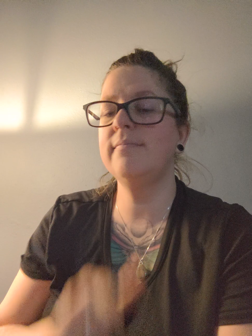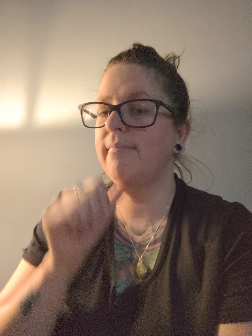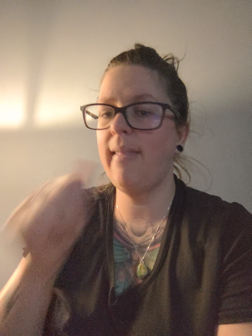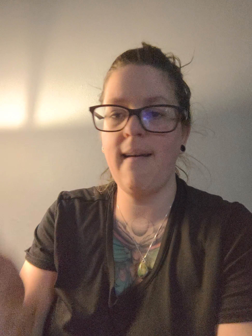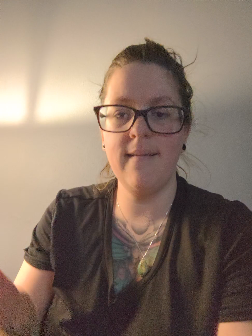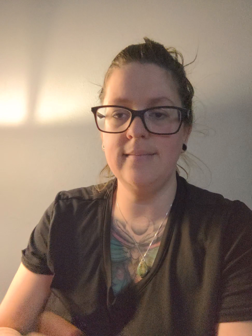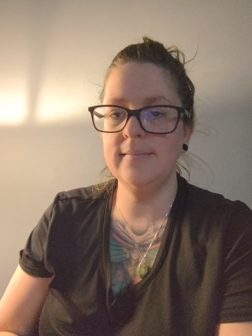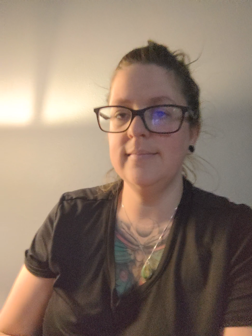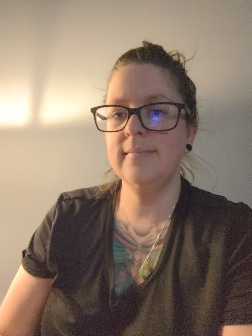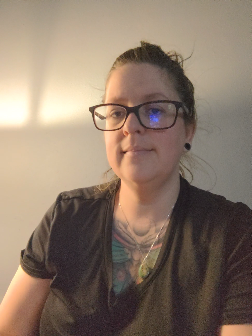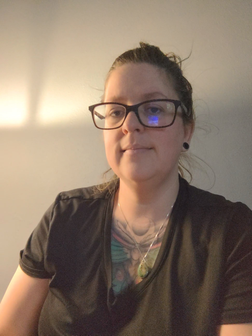not